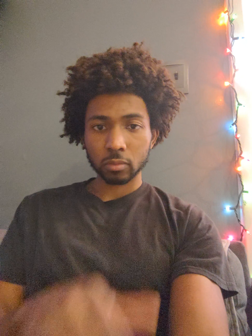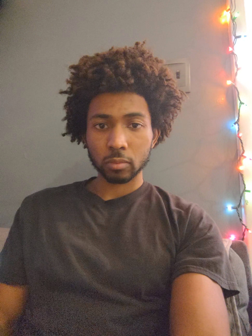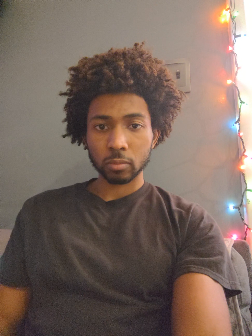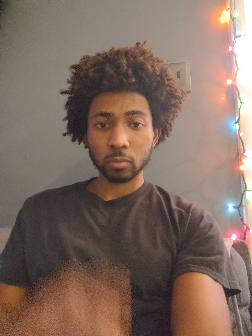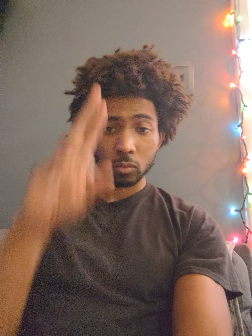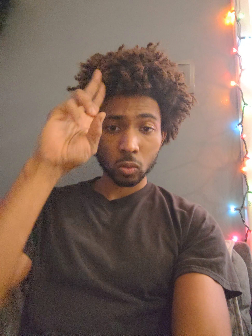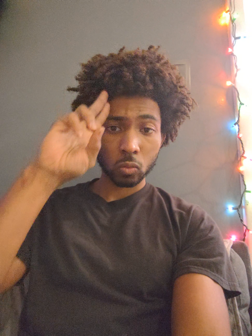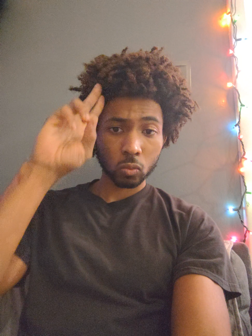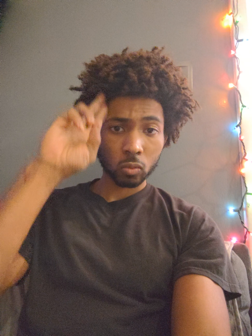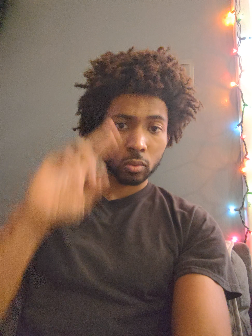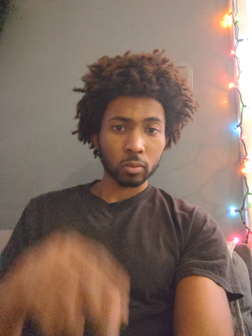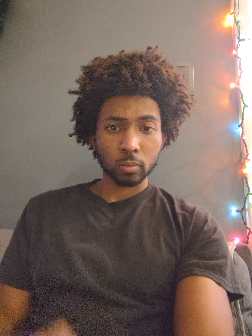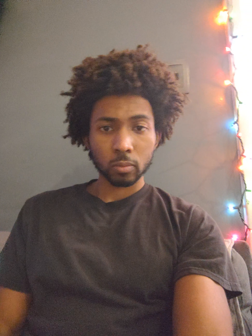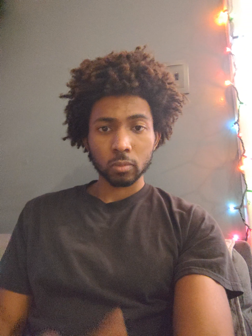uncle